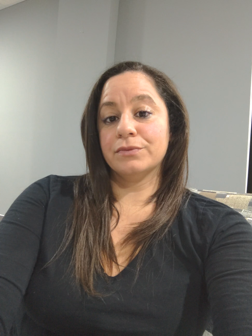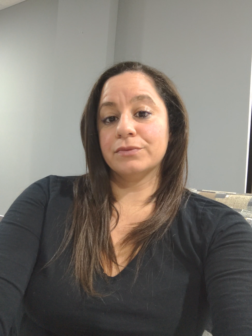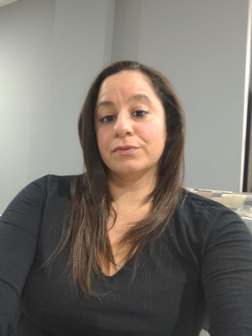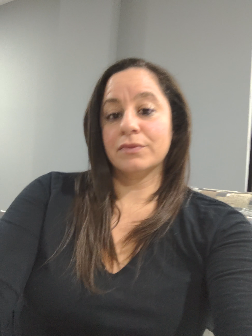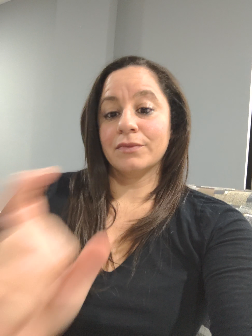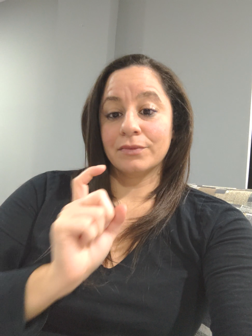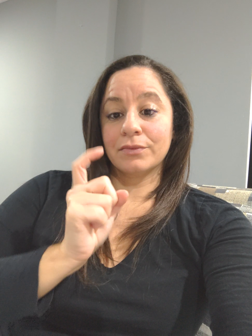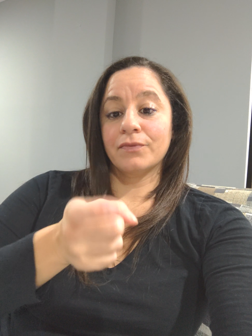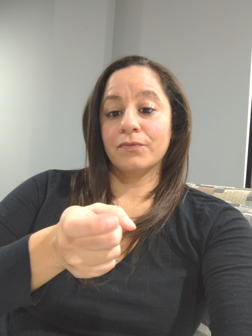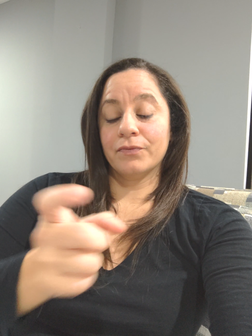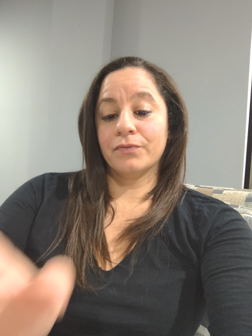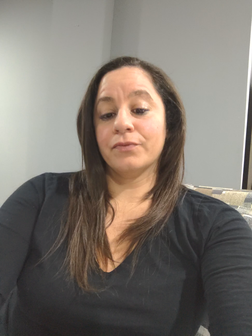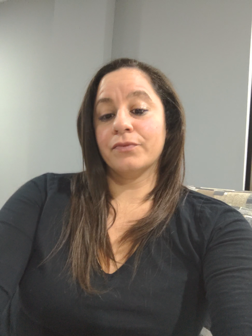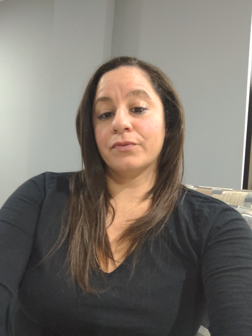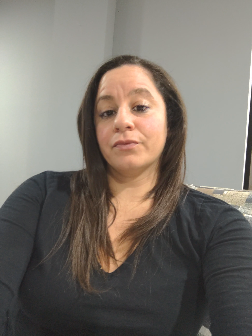gift